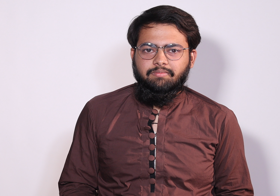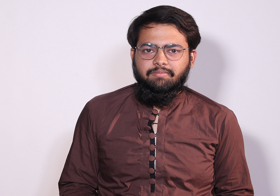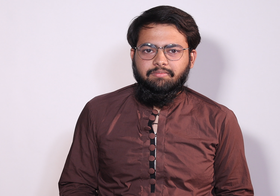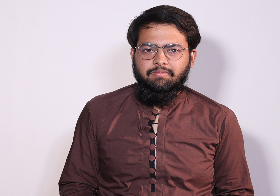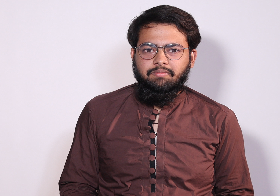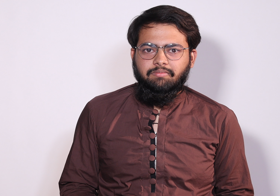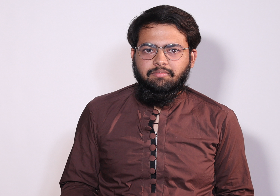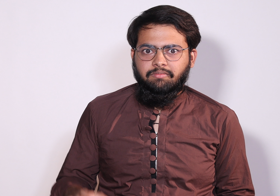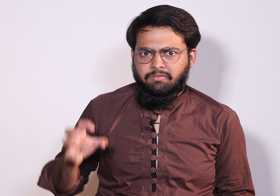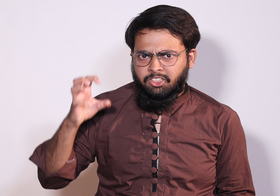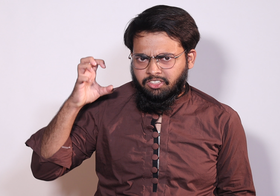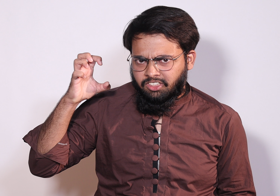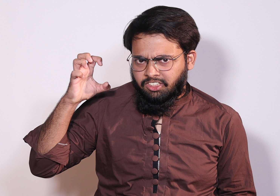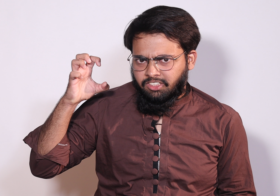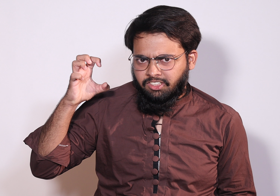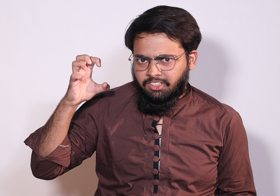stiff